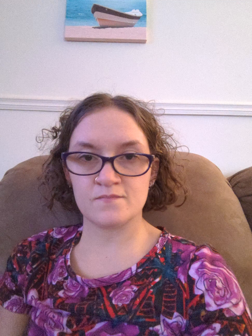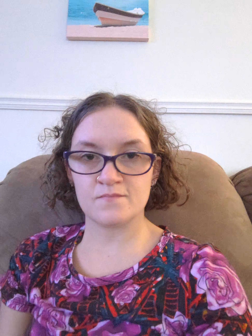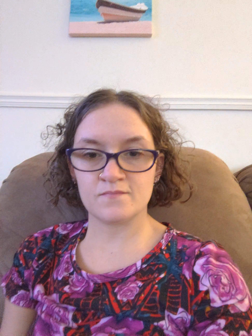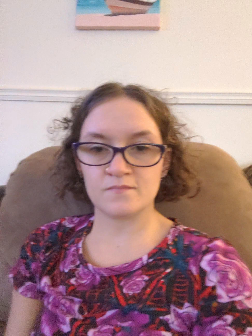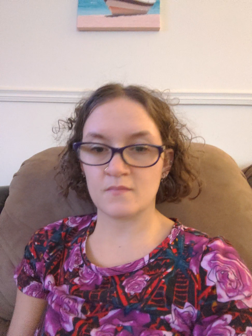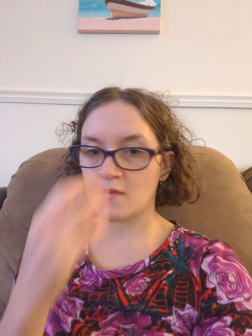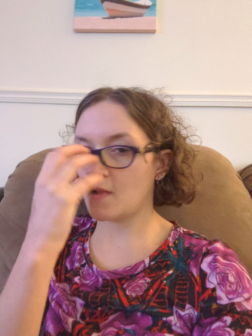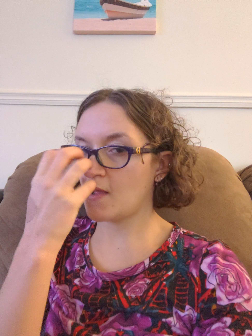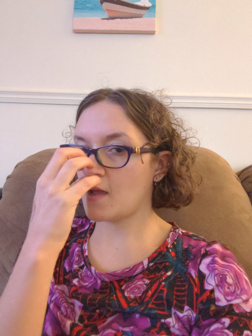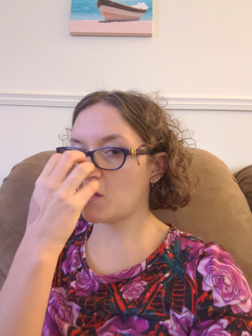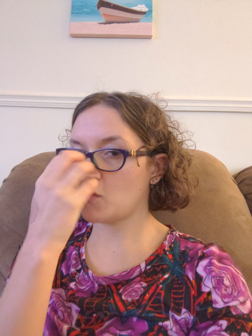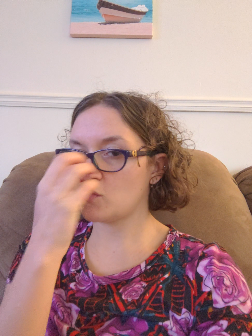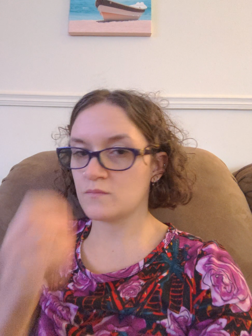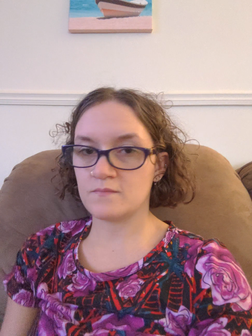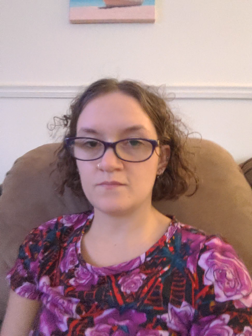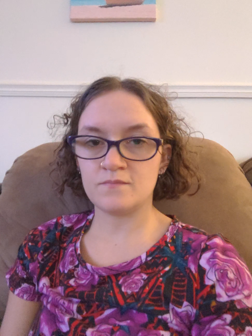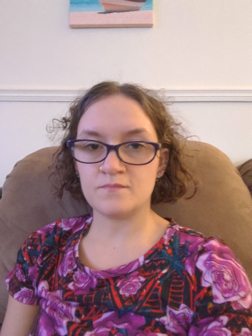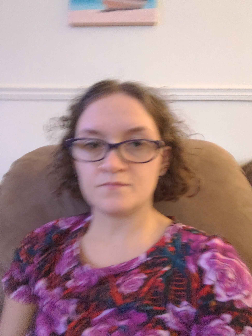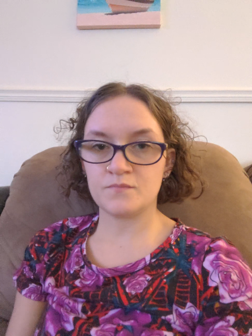clown